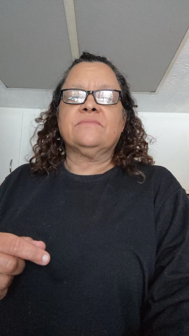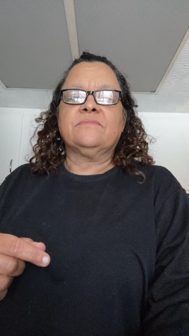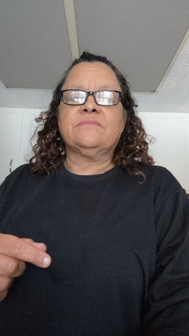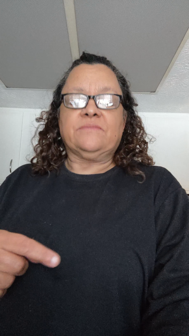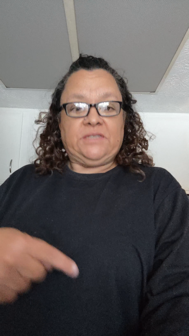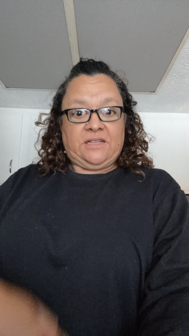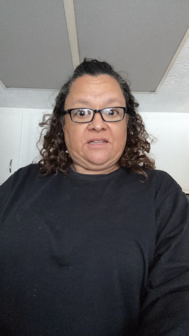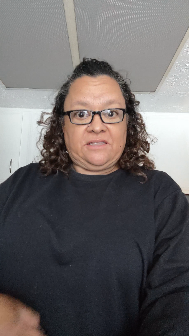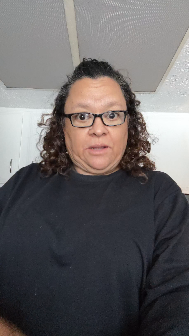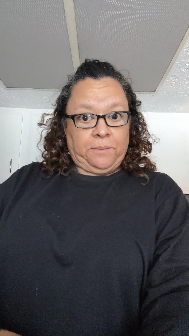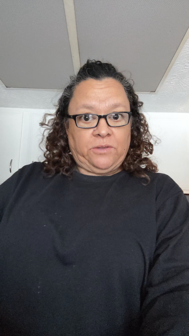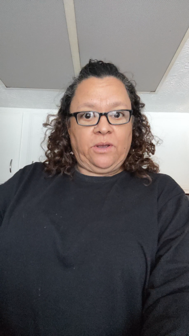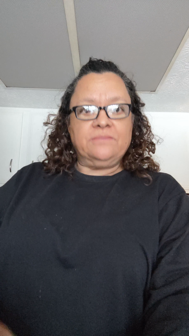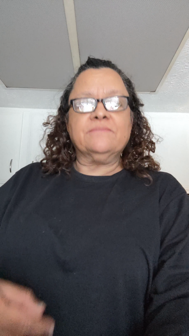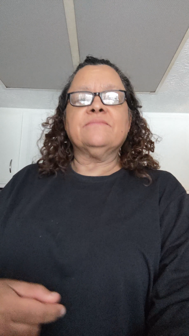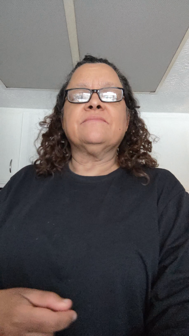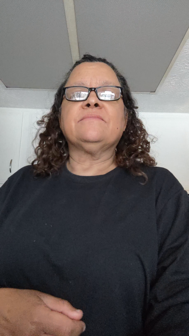belly button